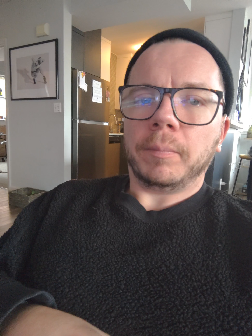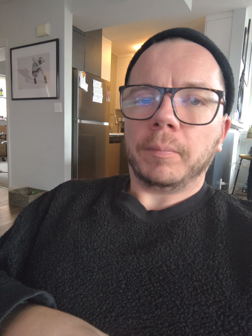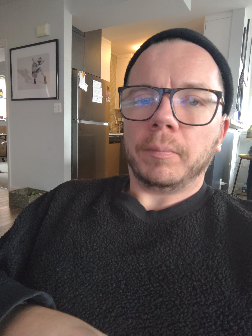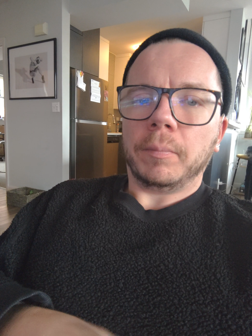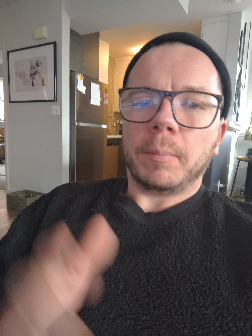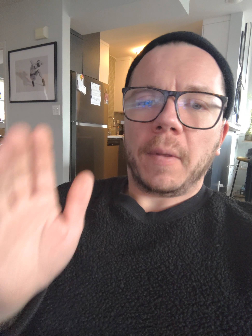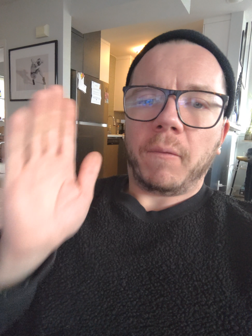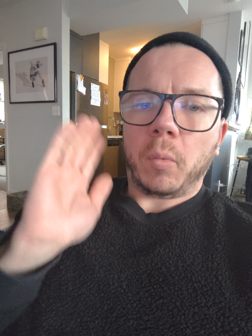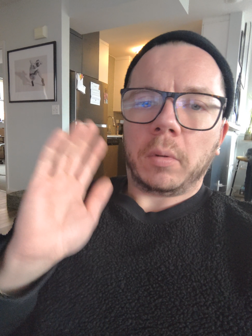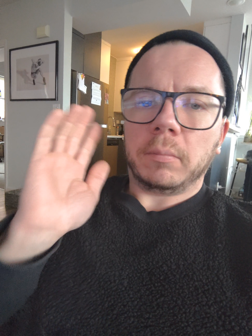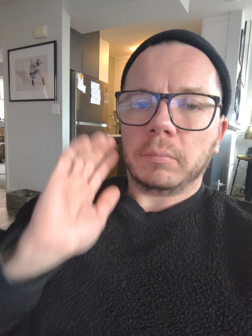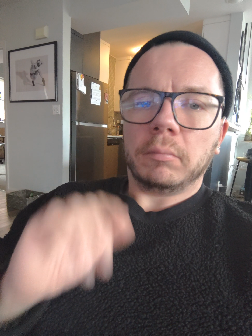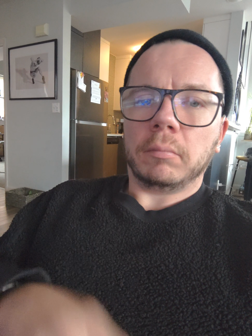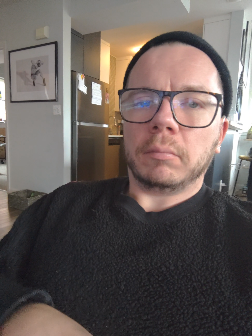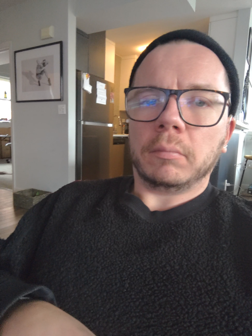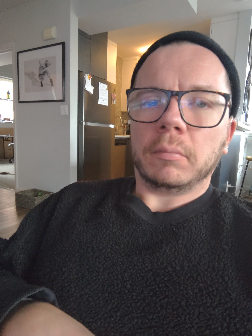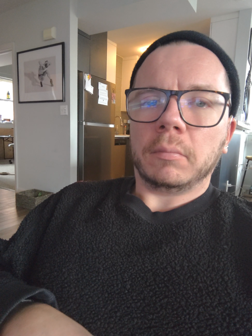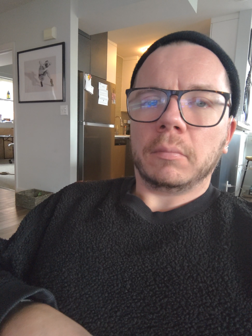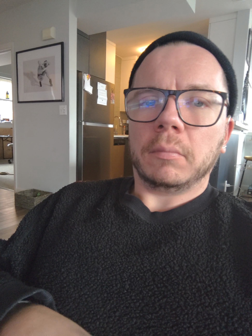before